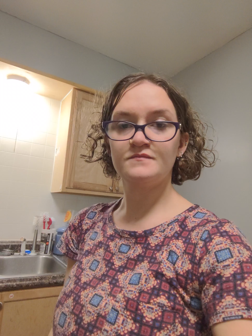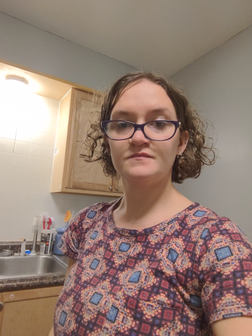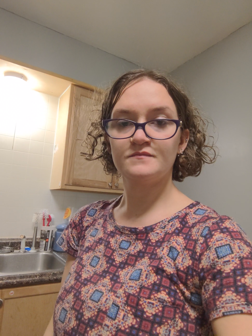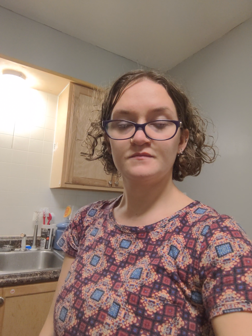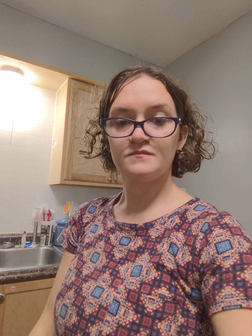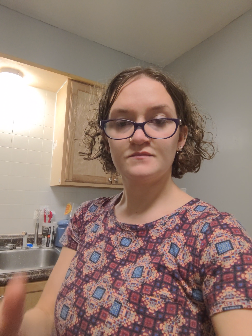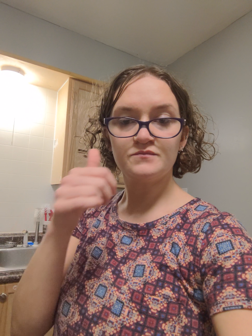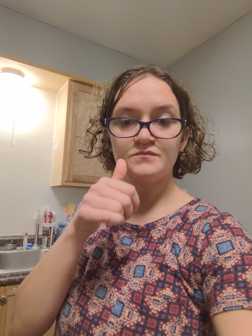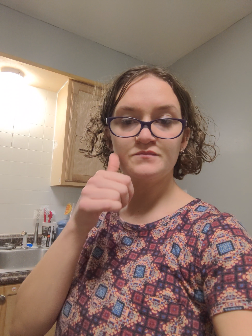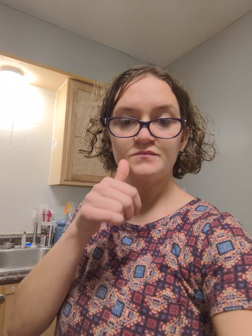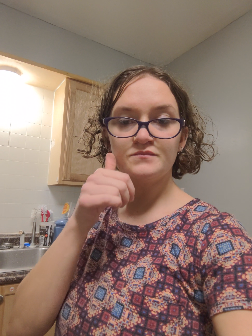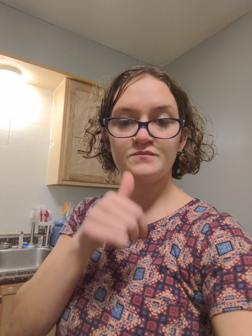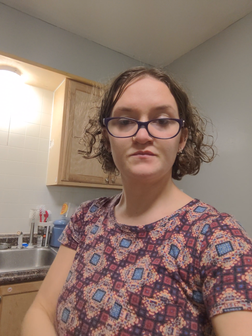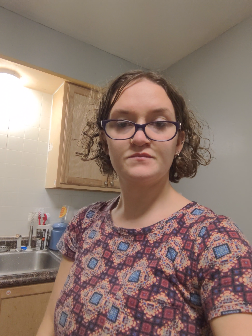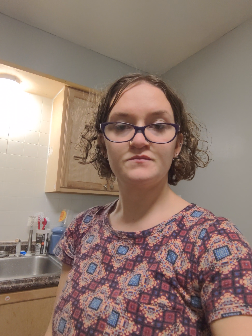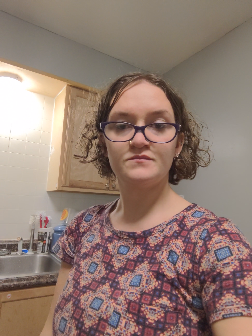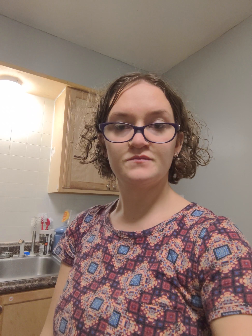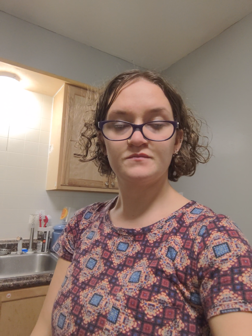girl